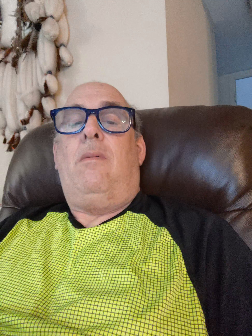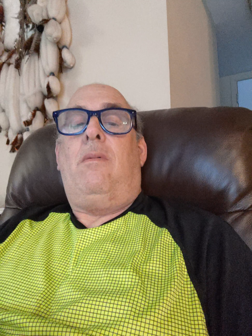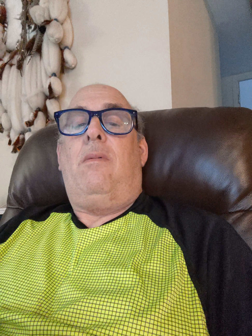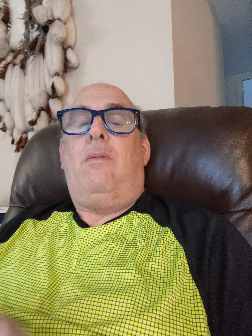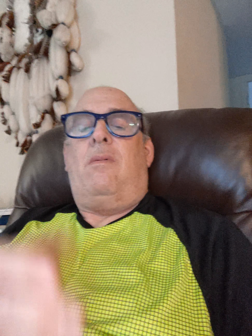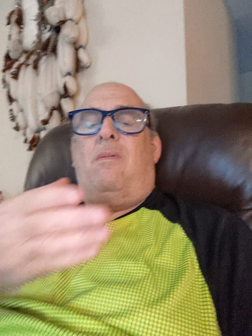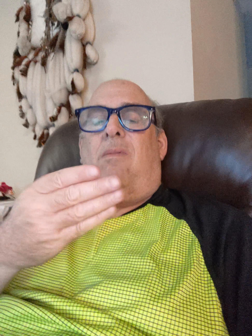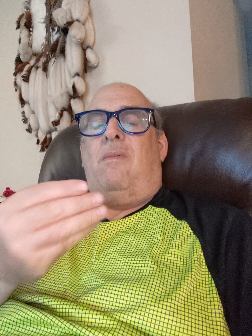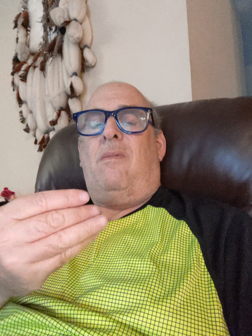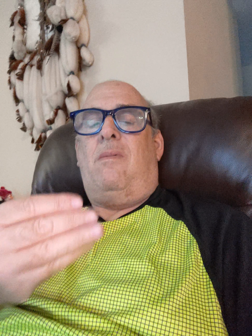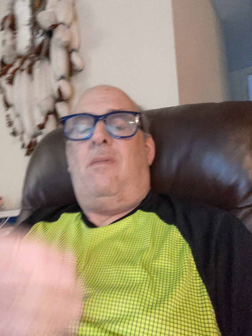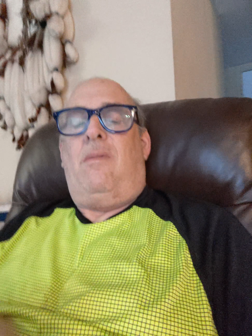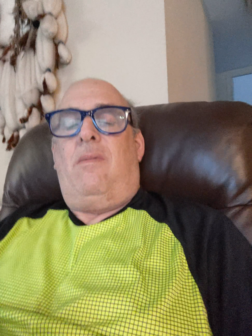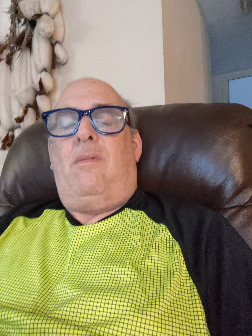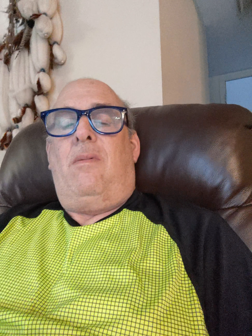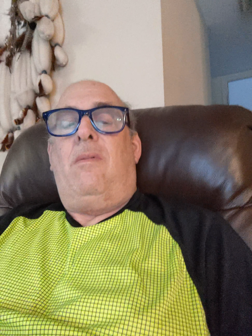wet